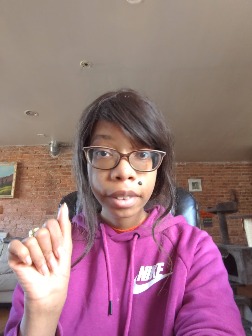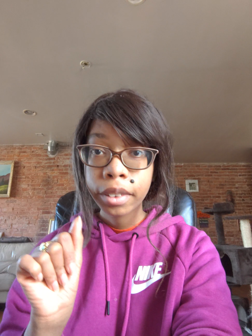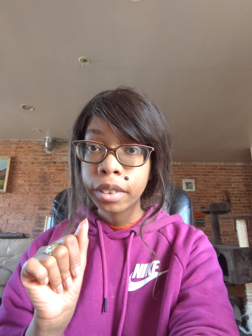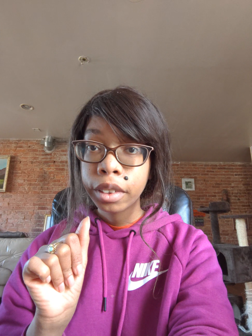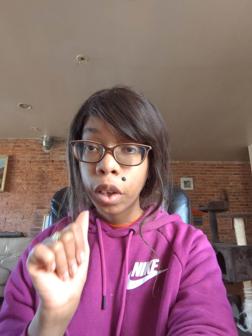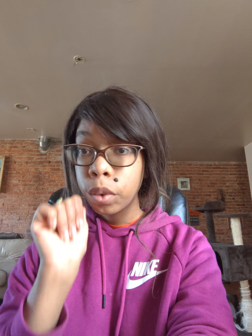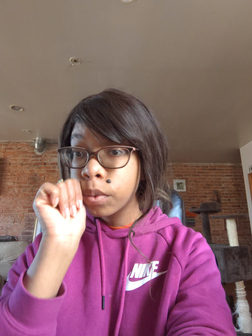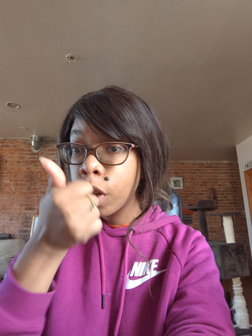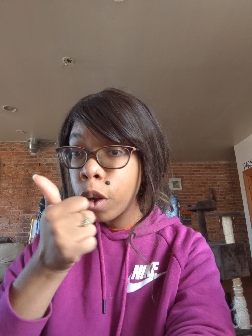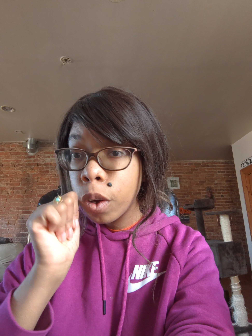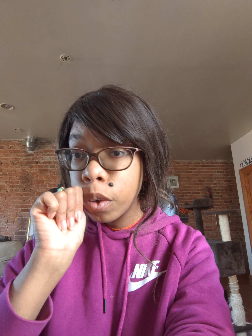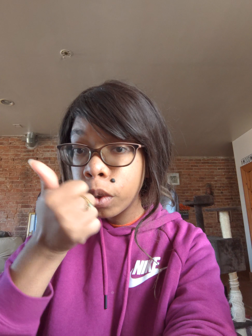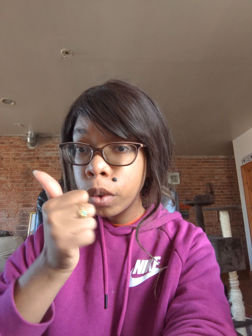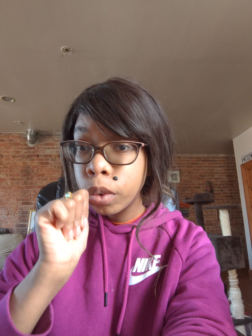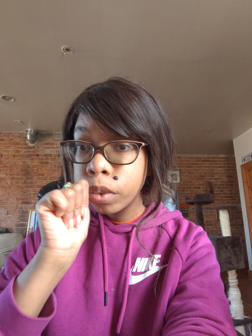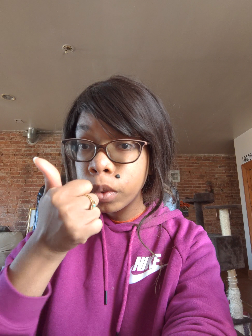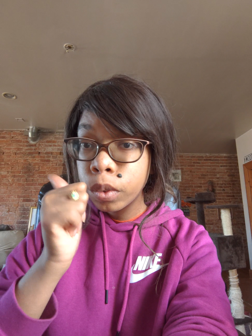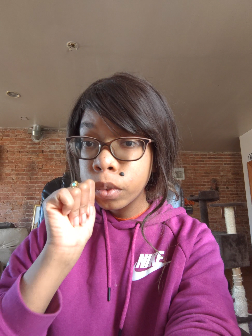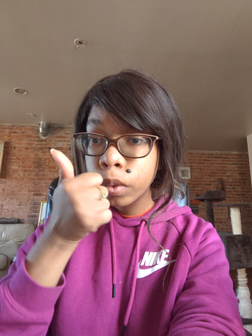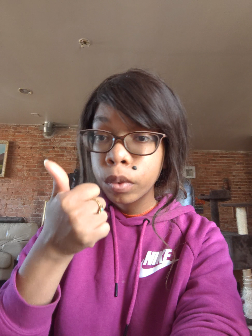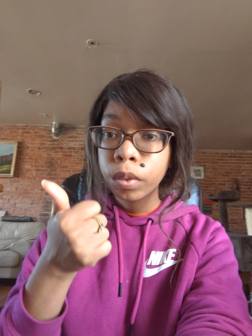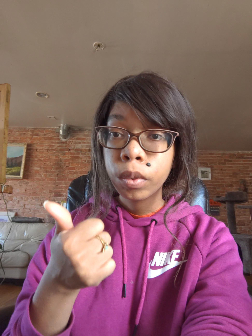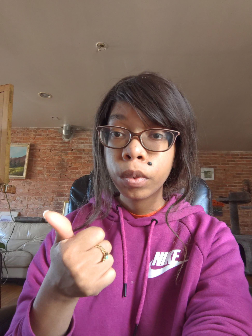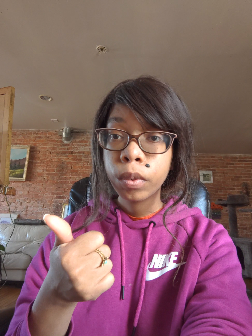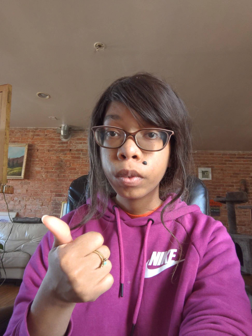tomorrow